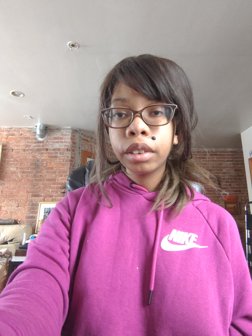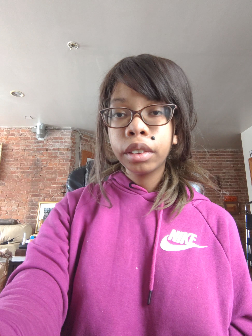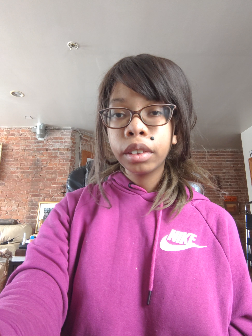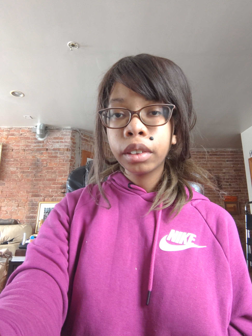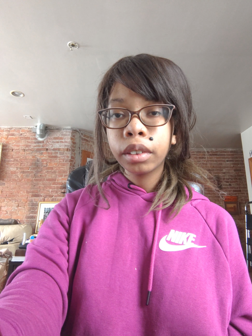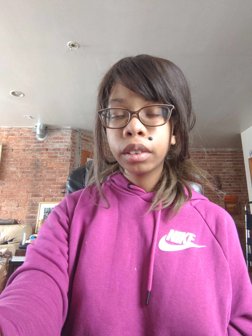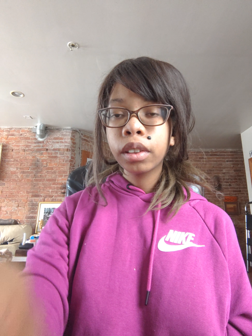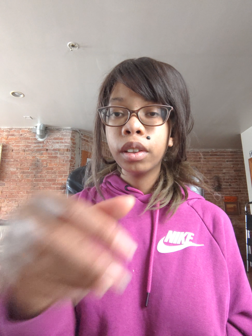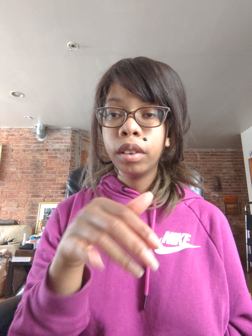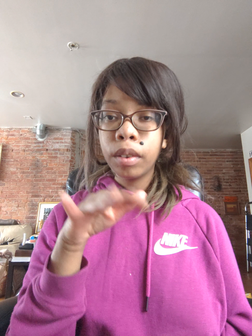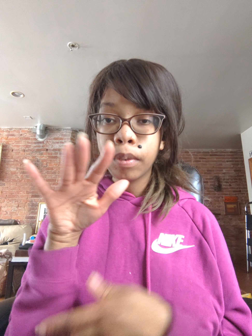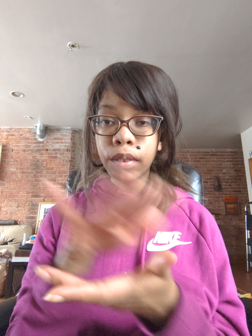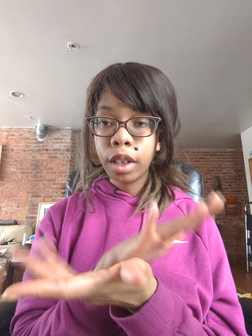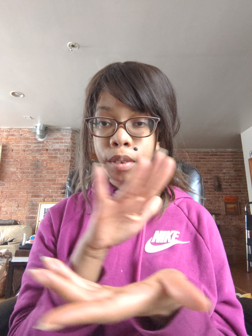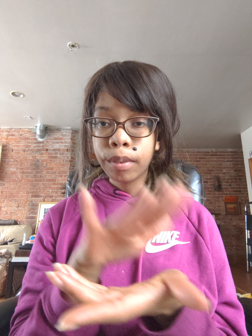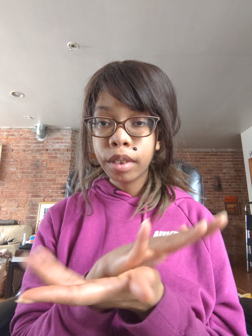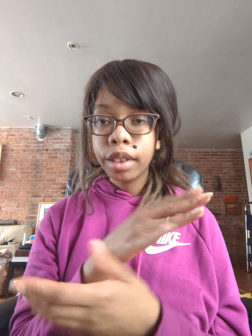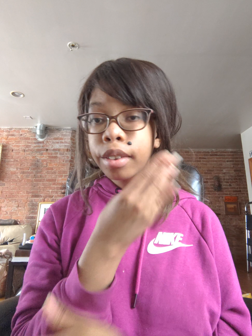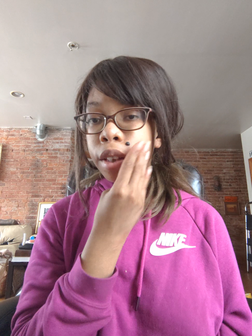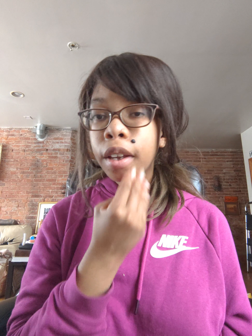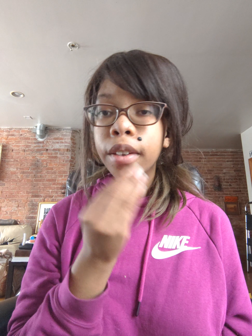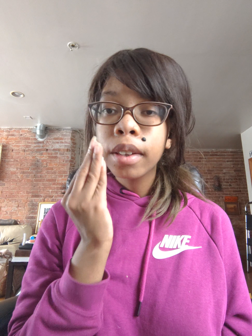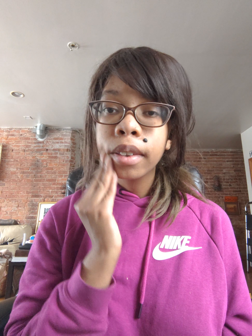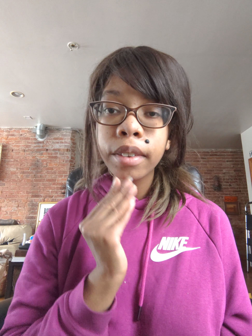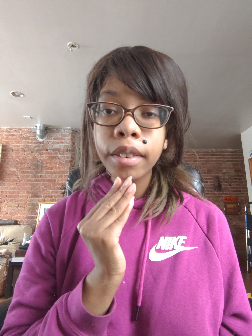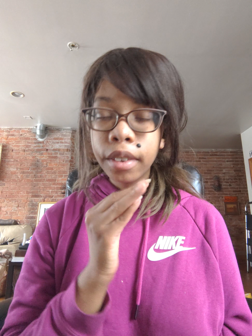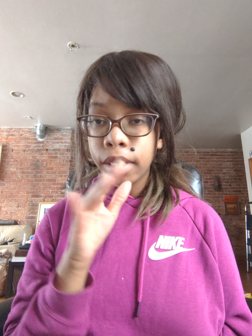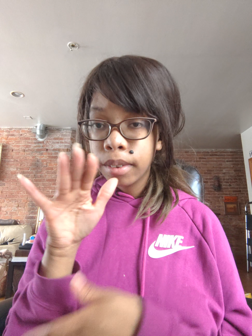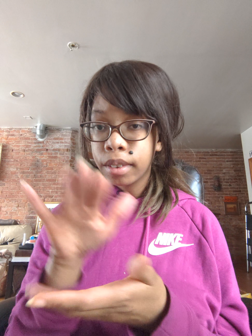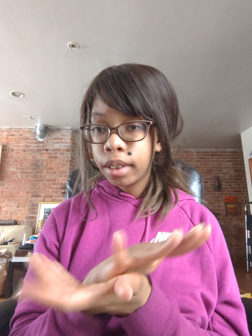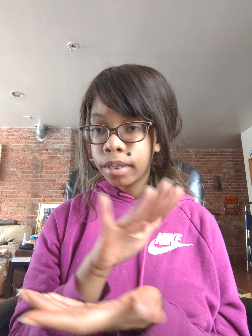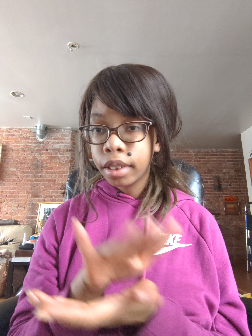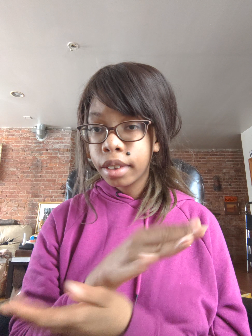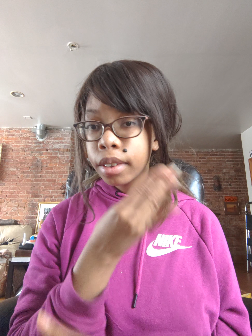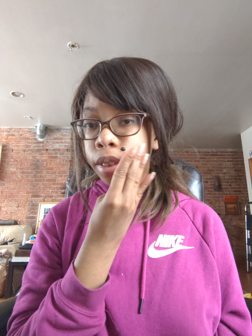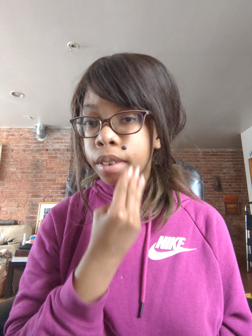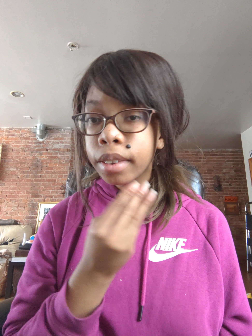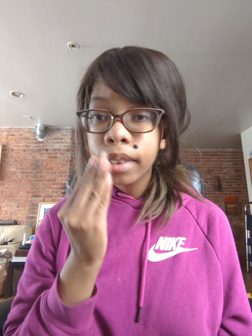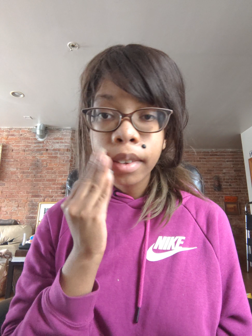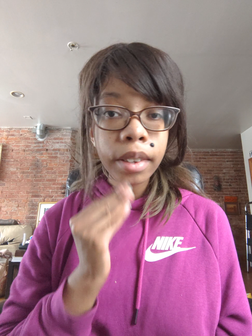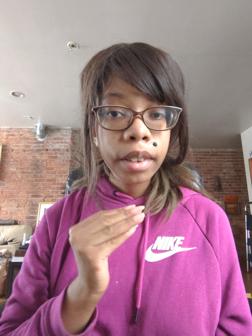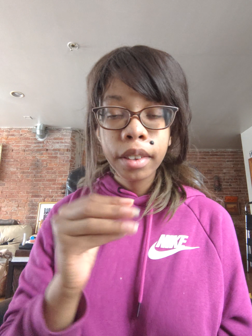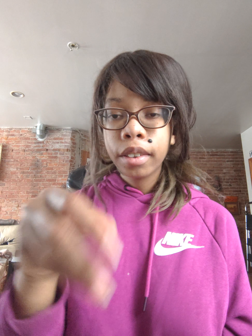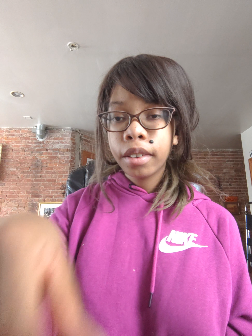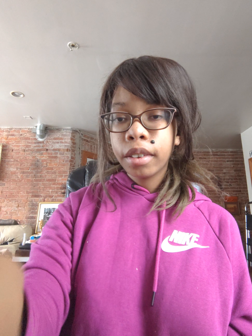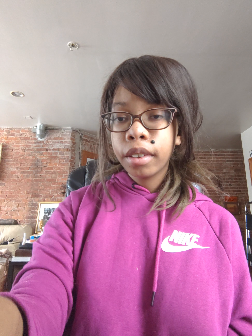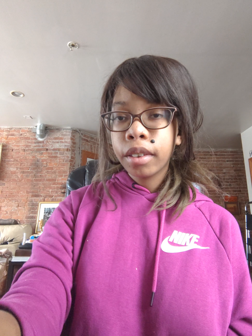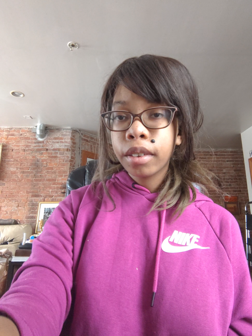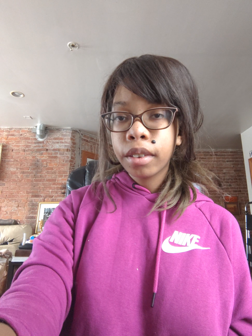napkin